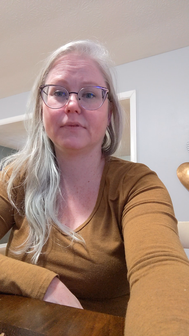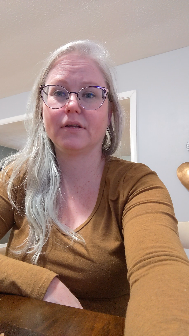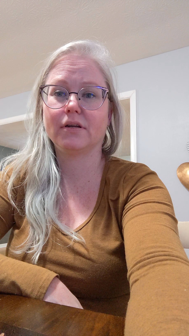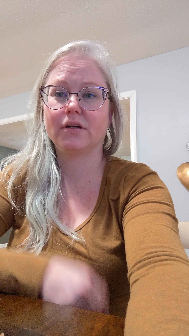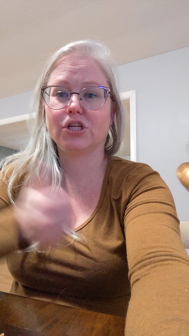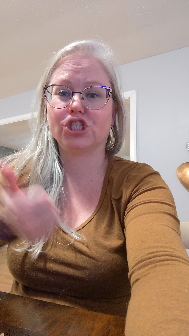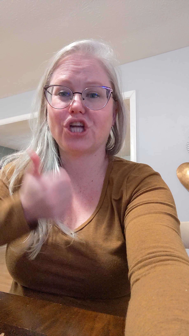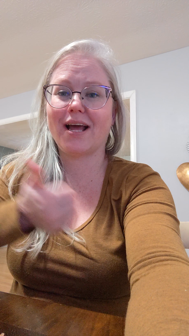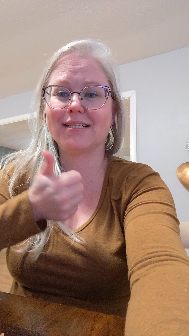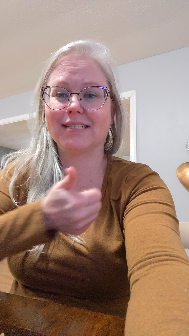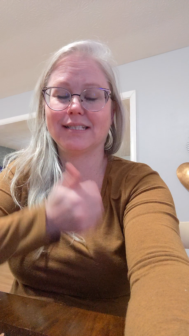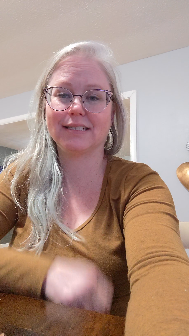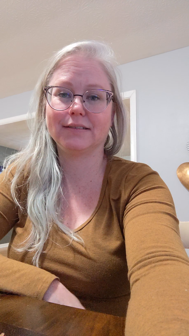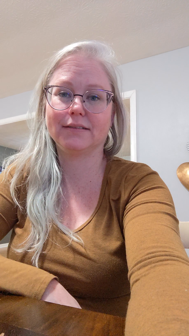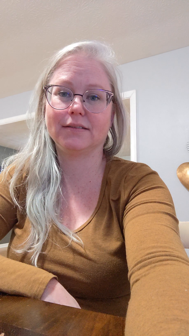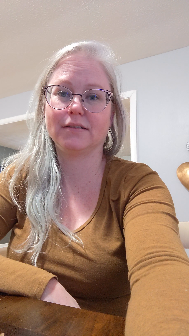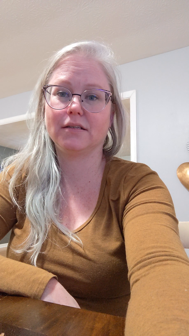chase